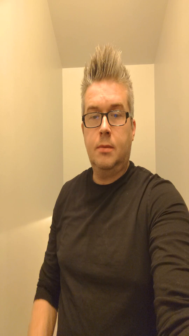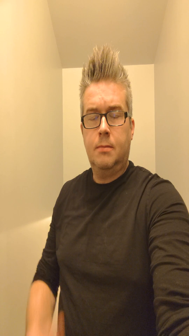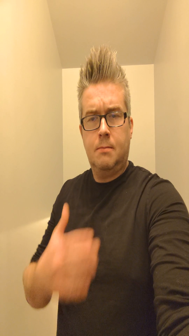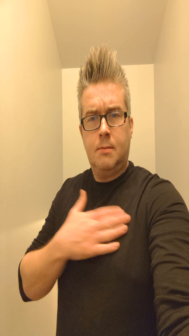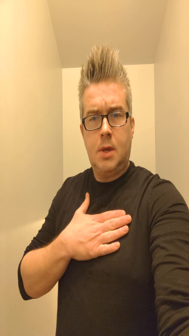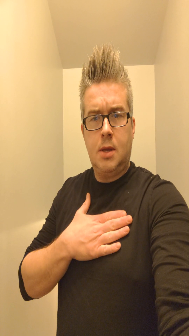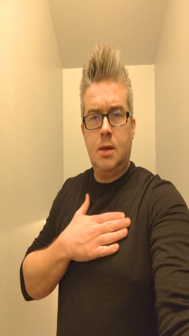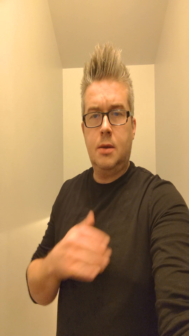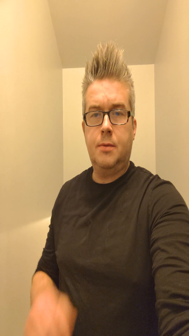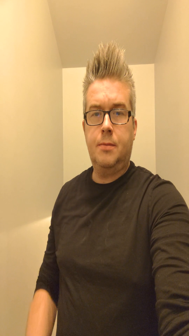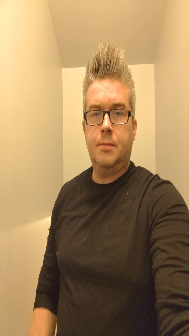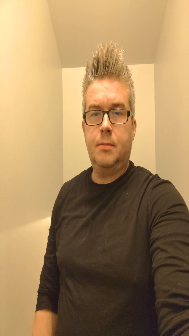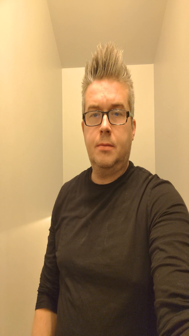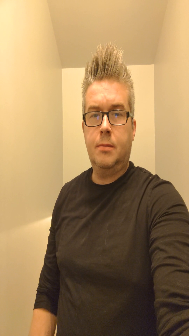my